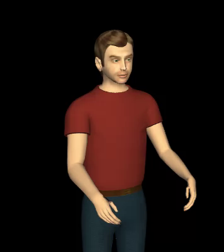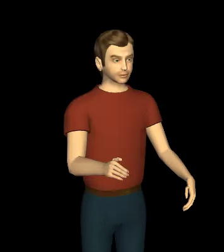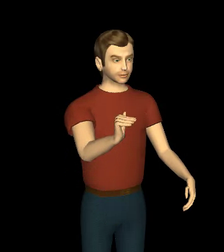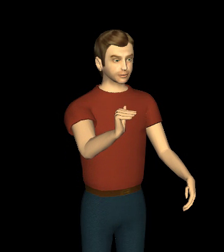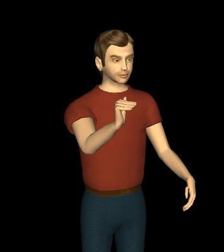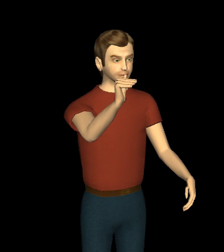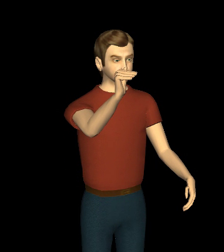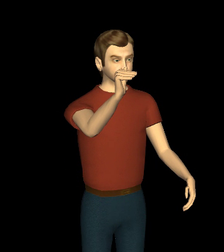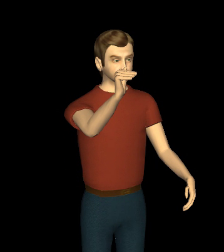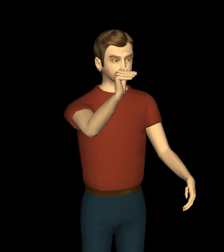يكبر